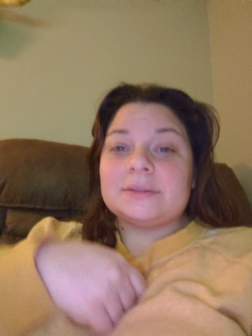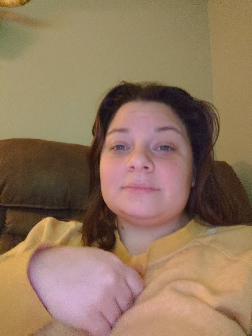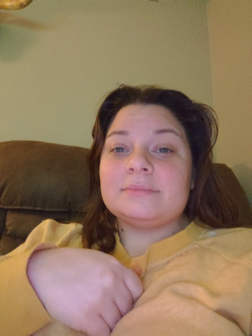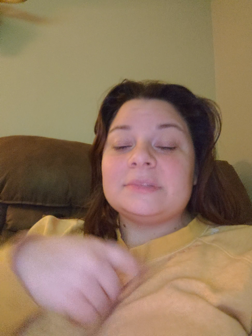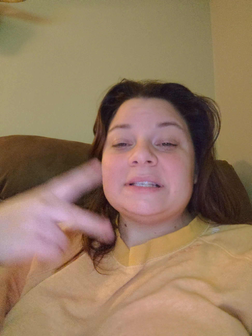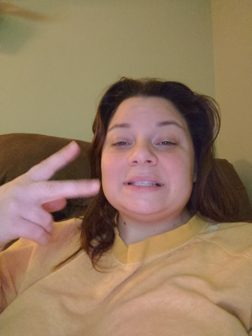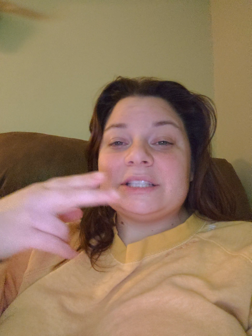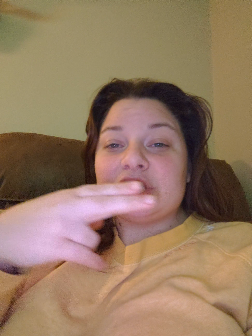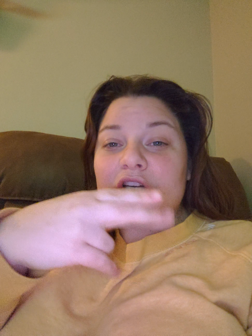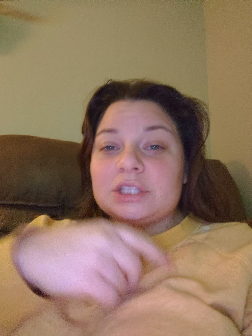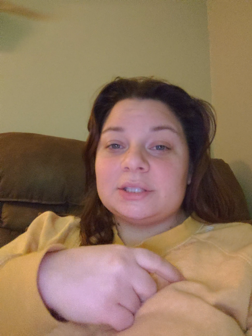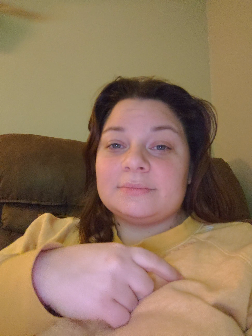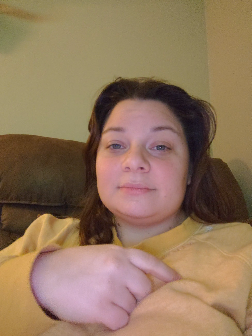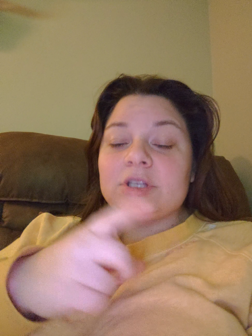scissors